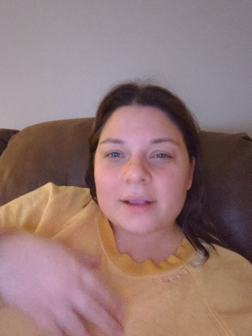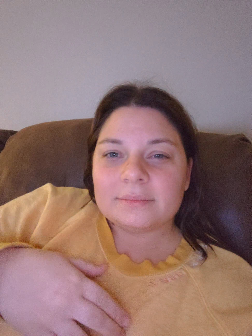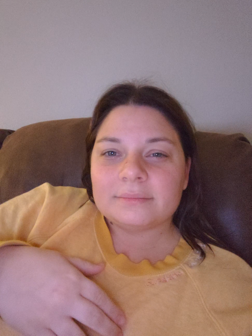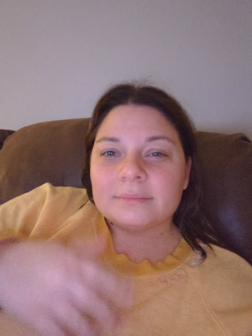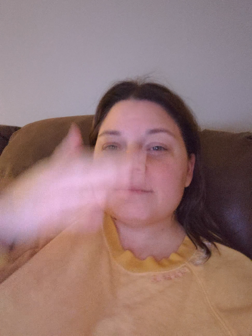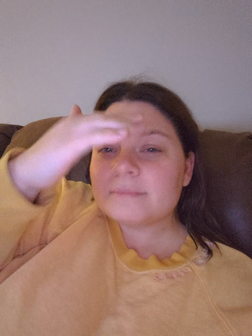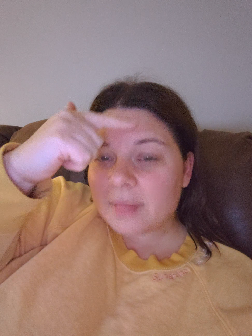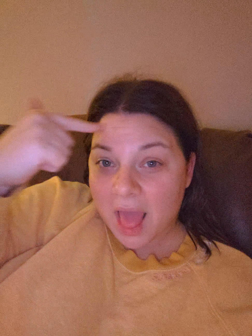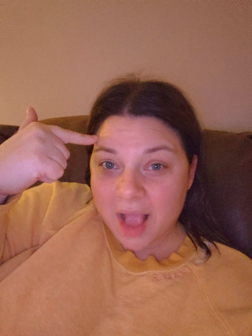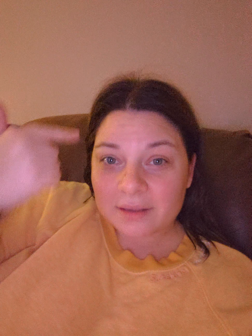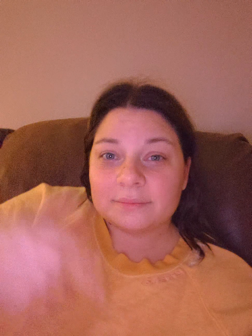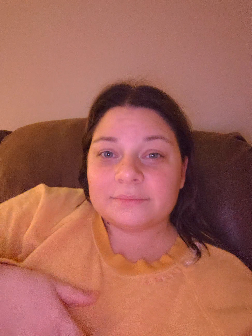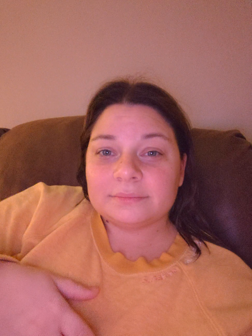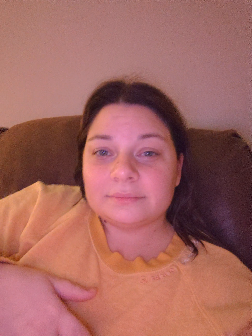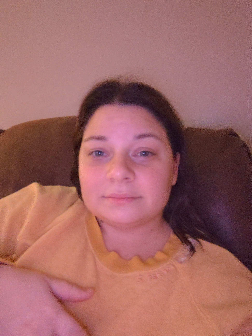black